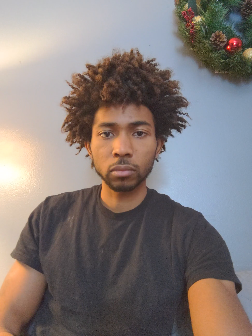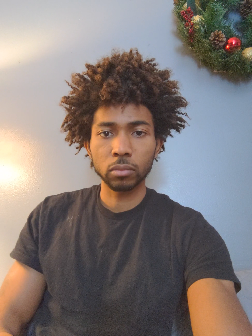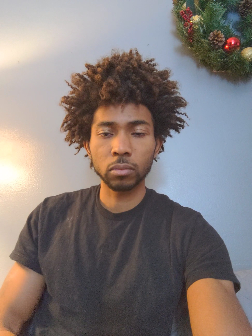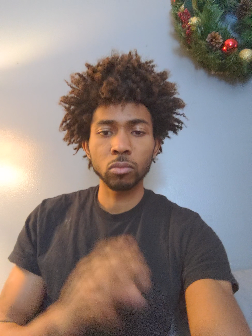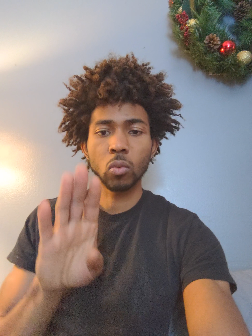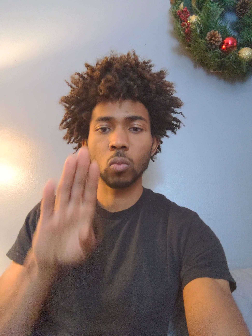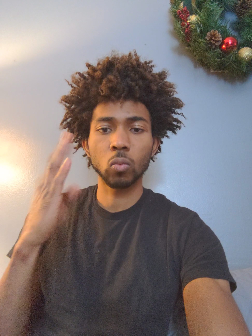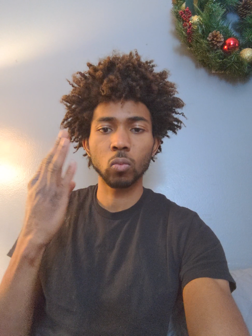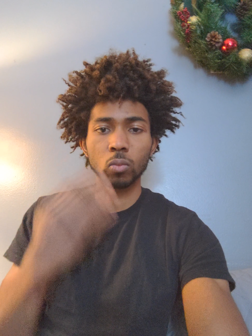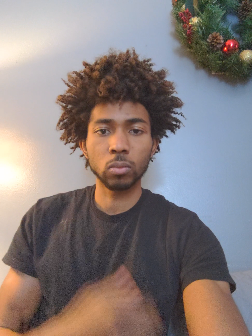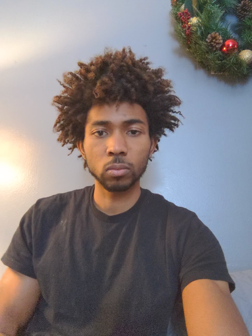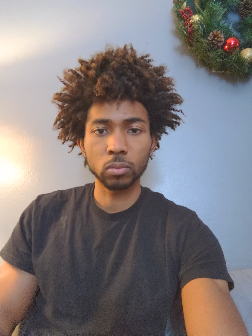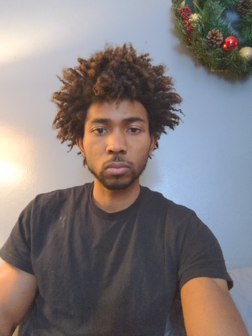open